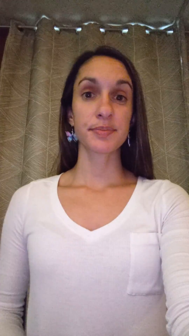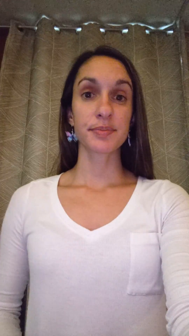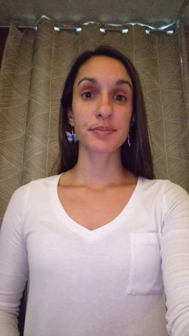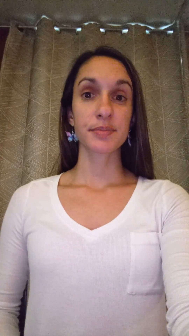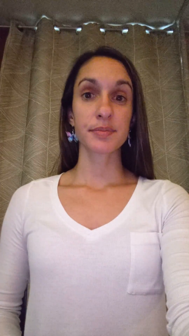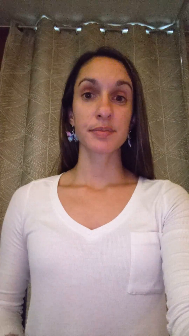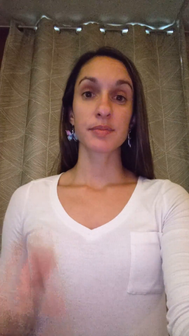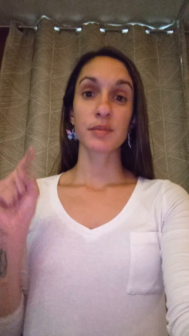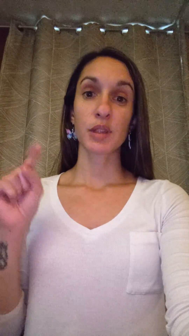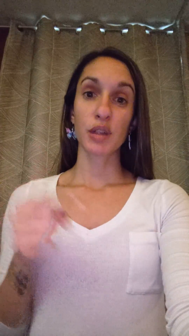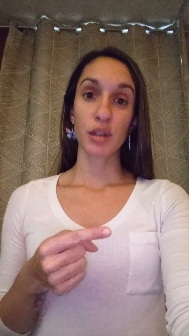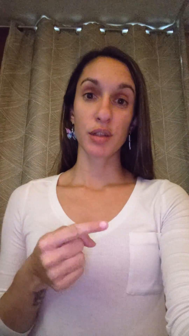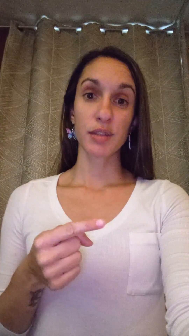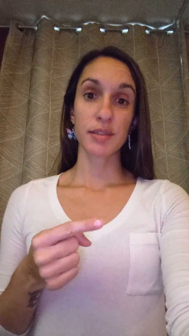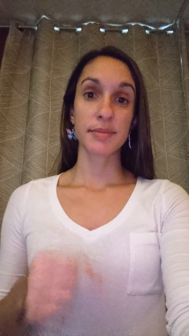hurt